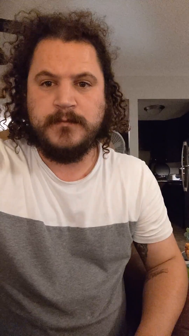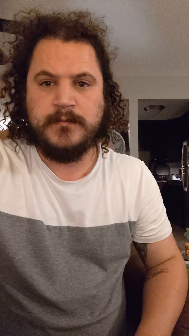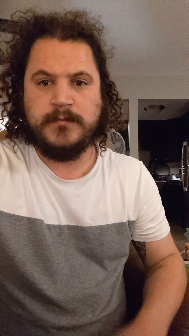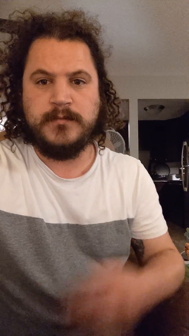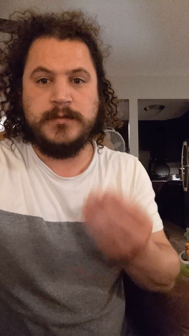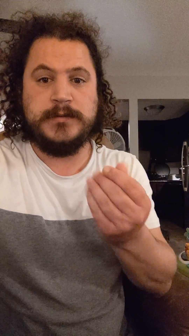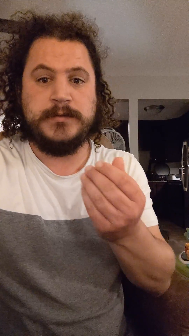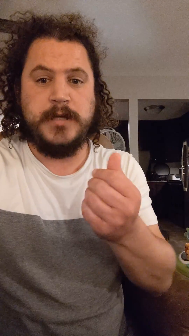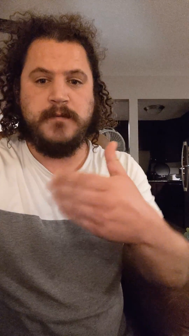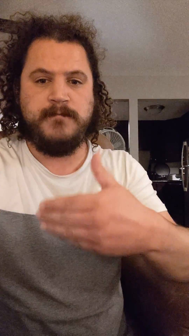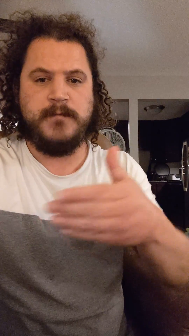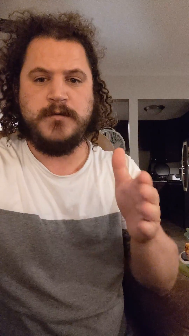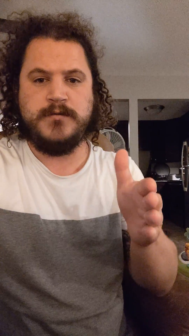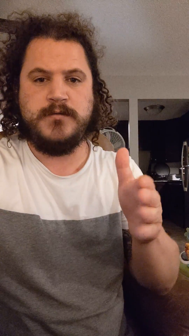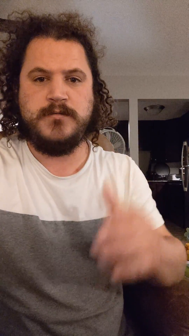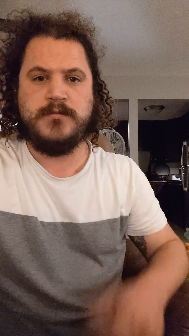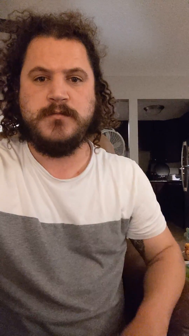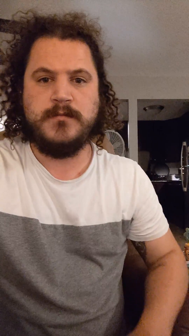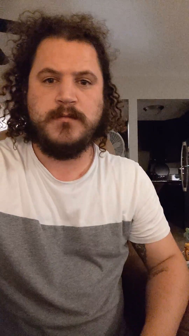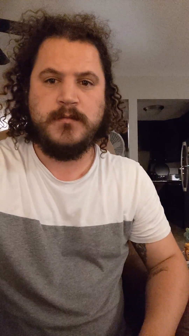sandbox